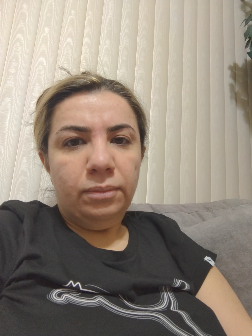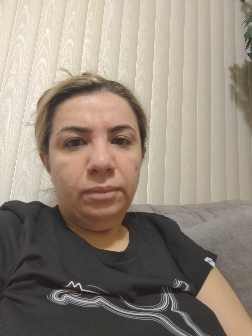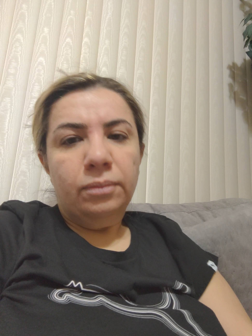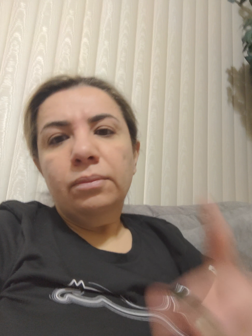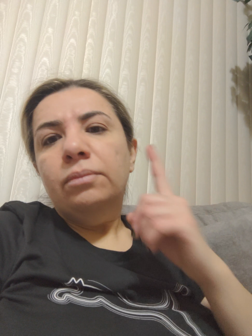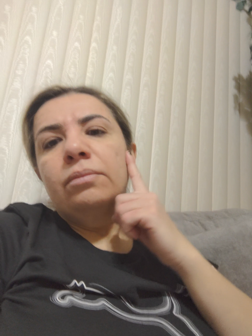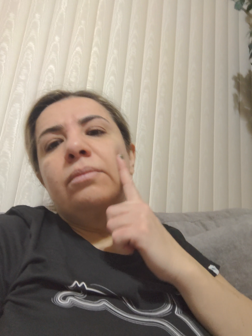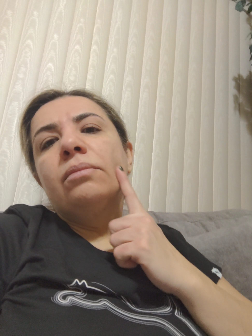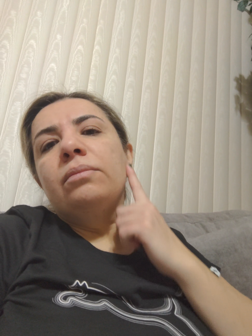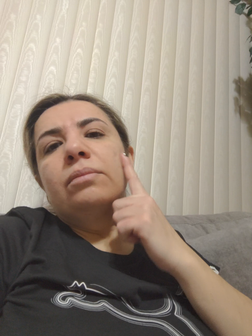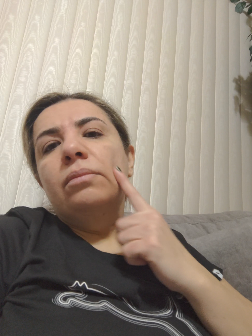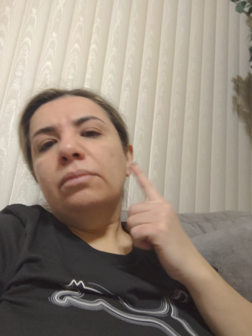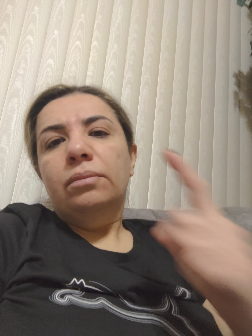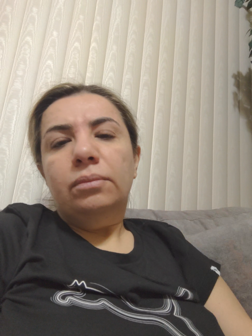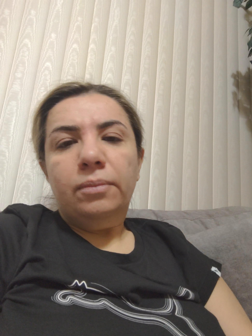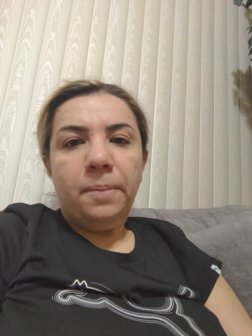cheek